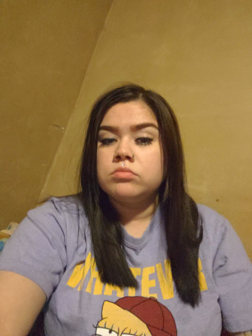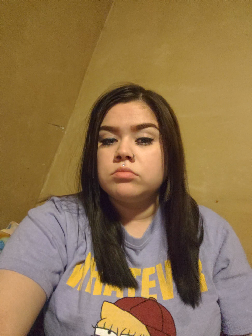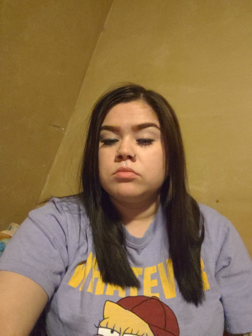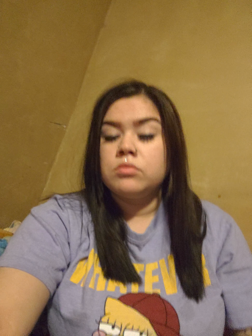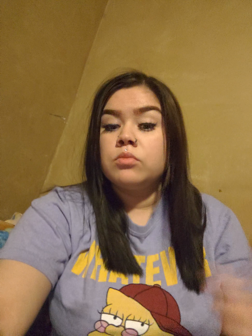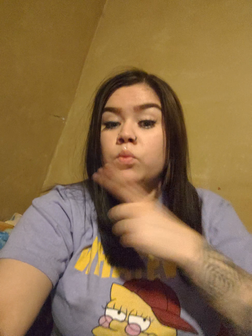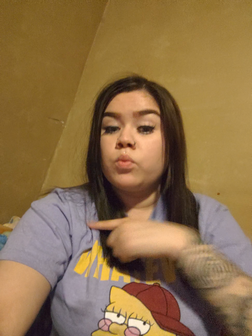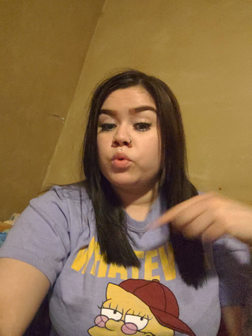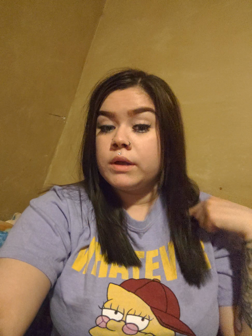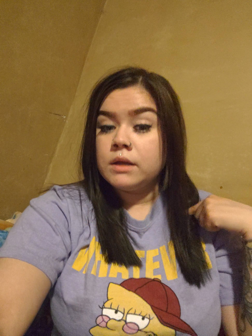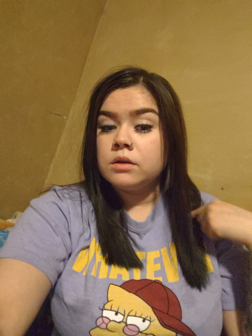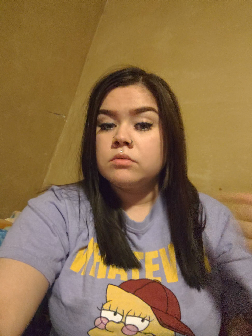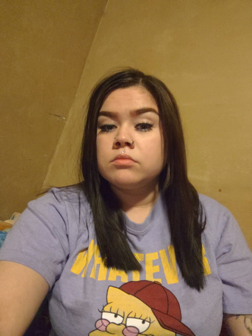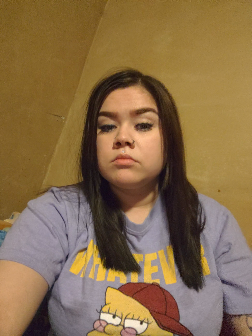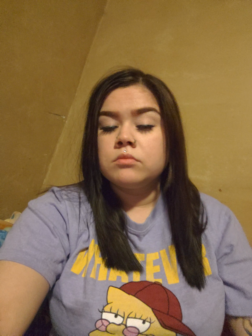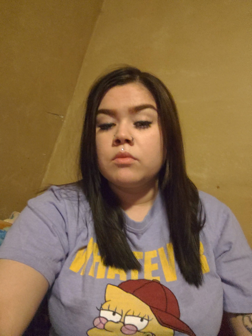we